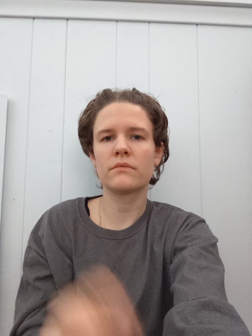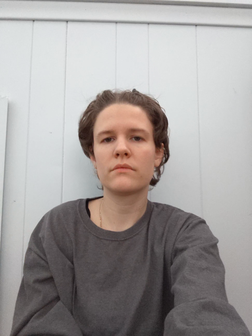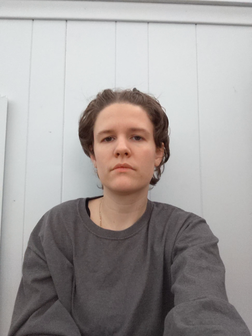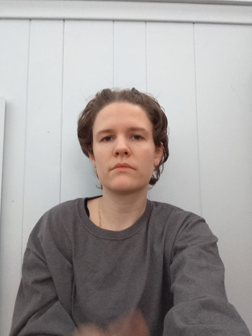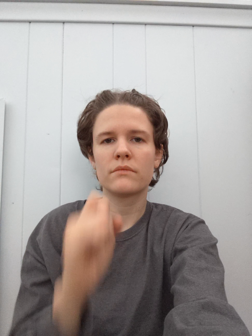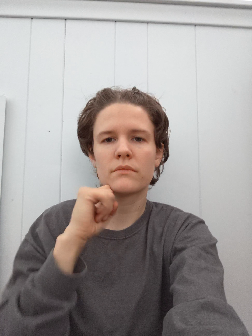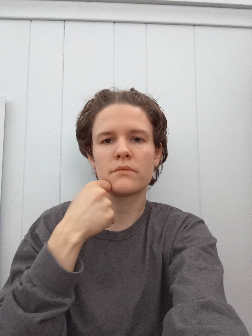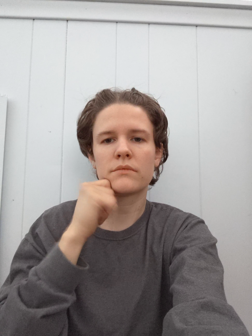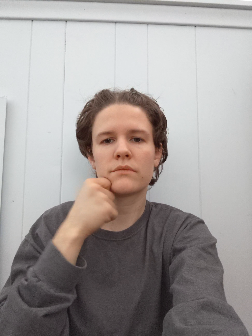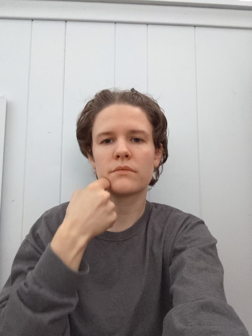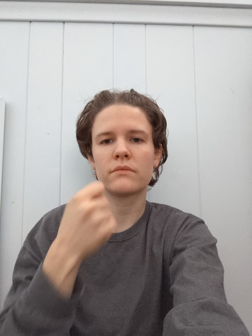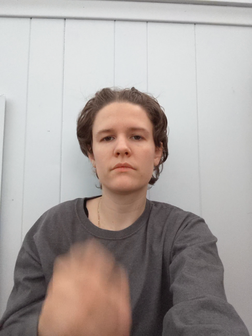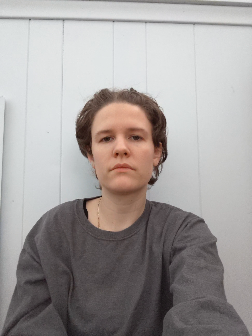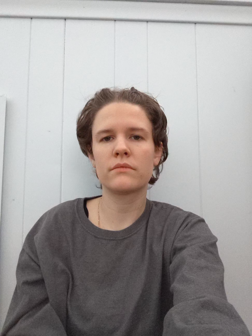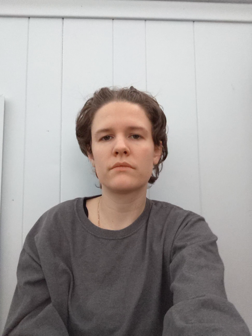apple